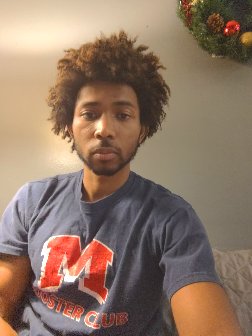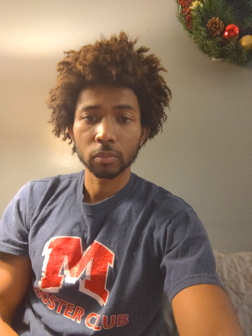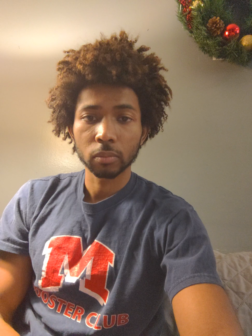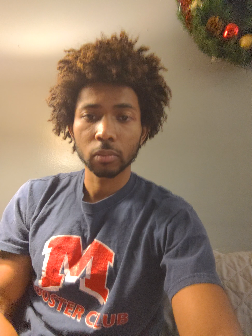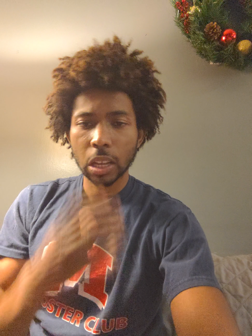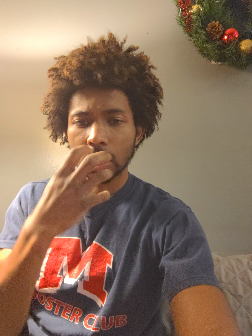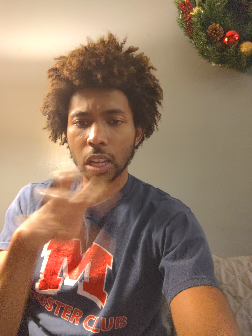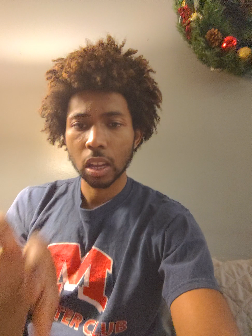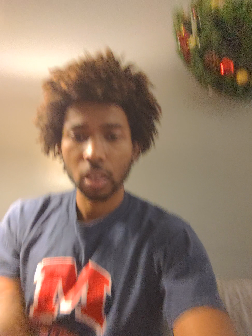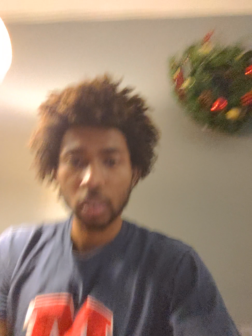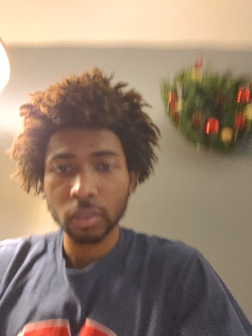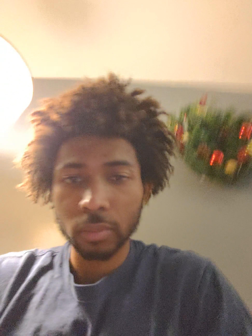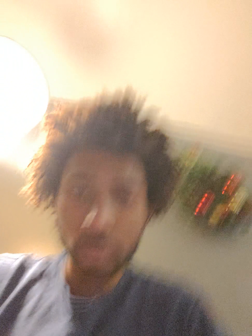hot